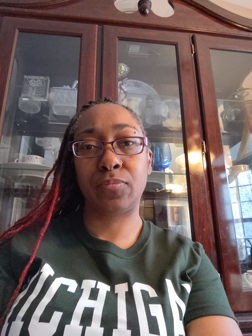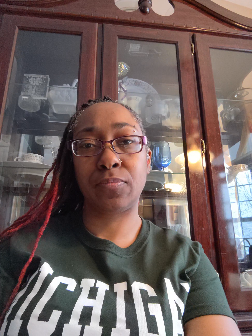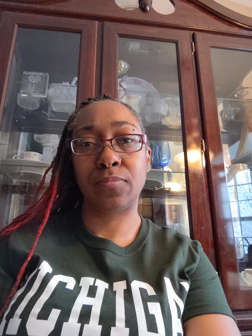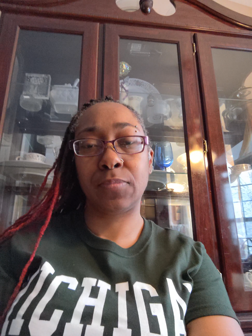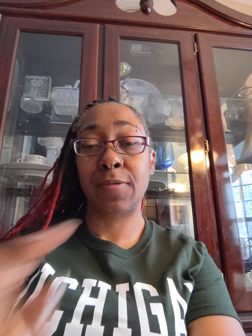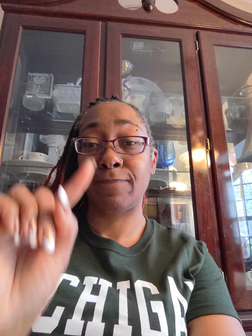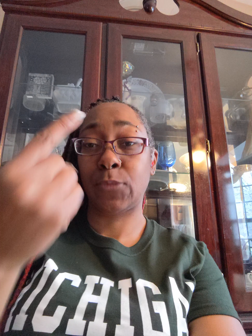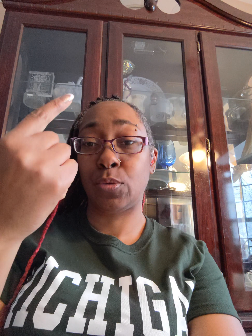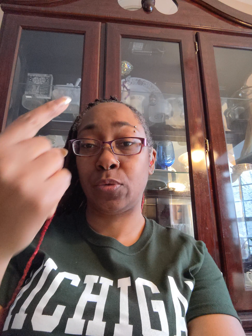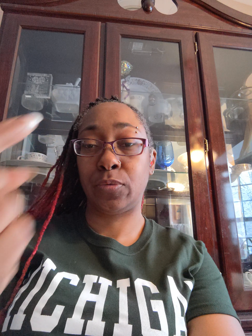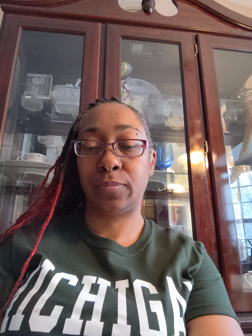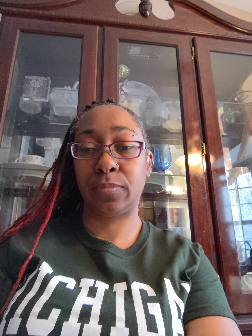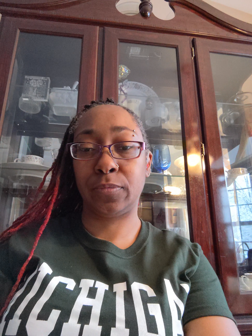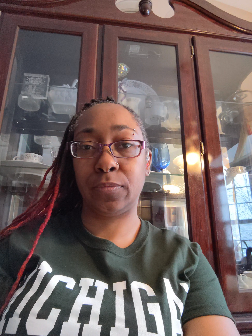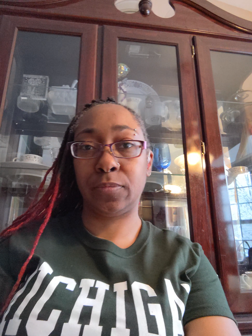first